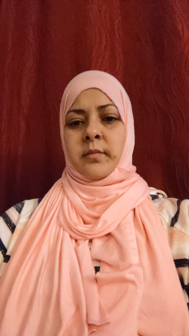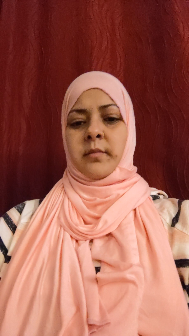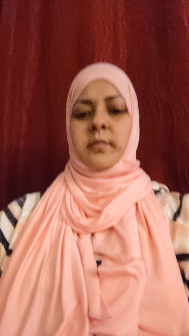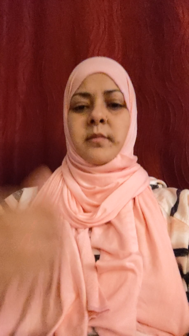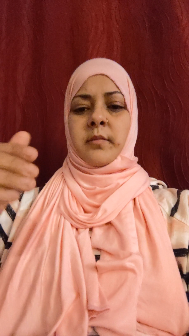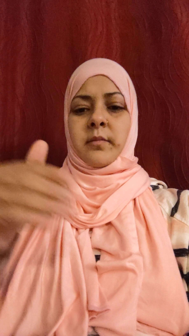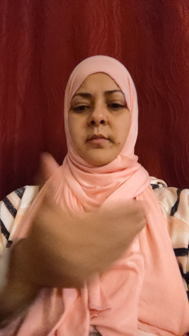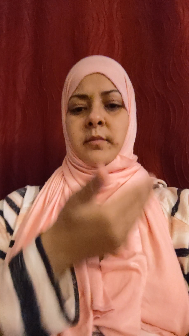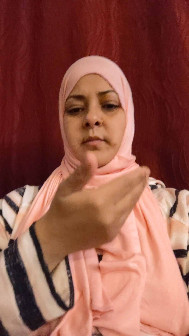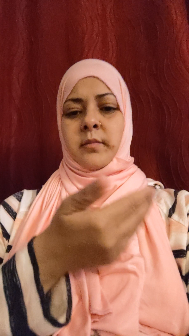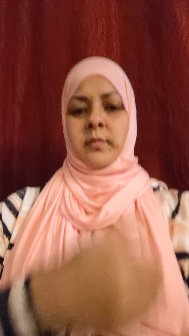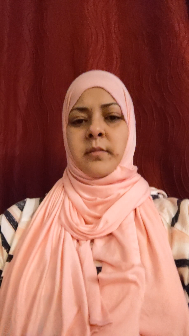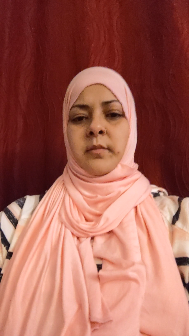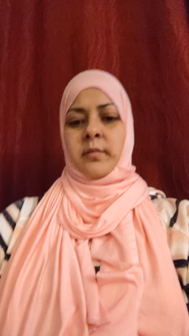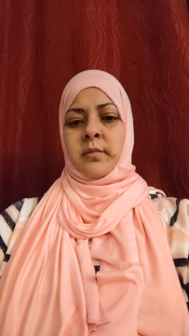new